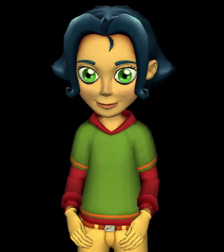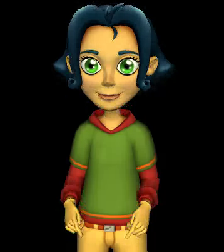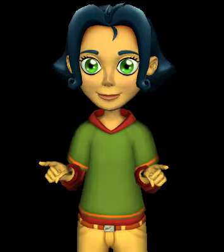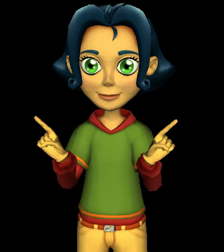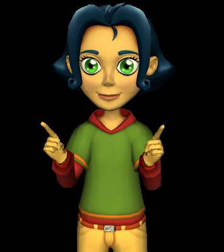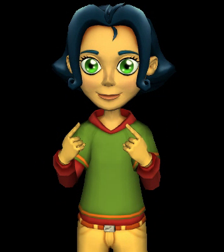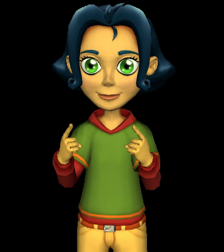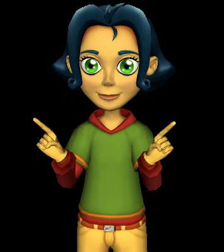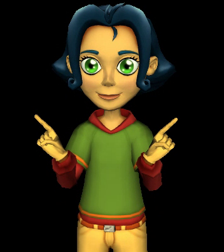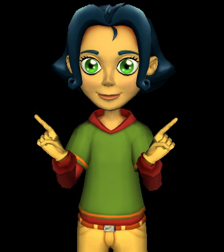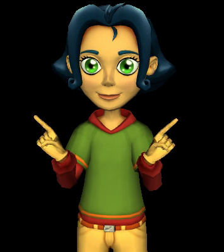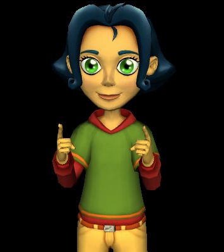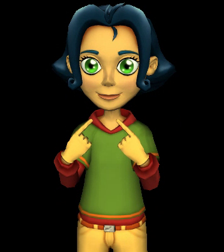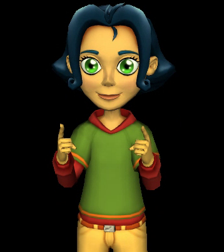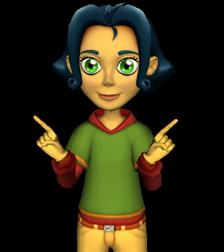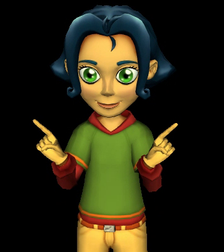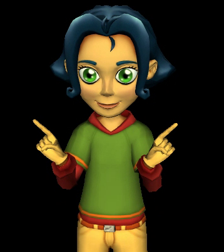موسيقى